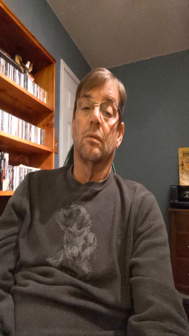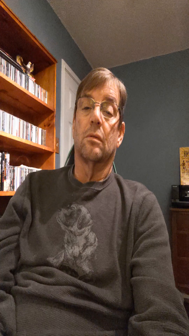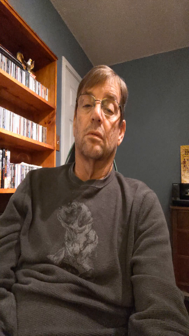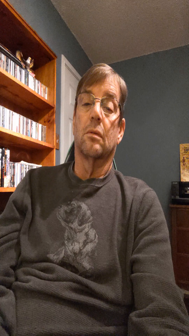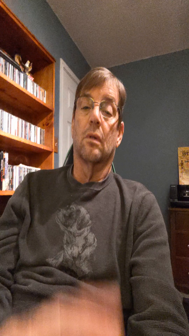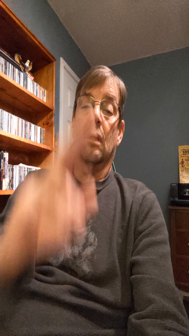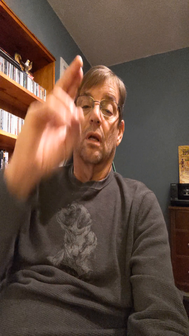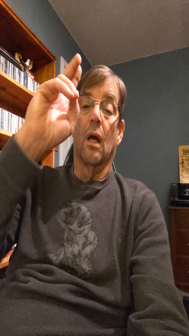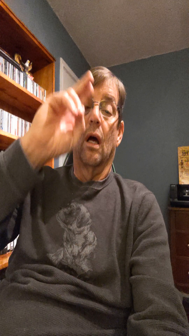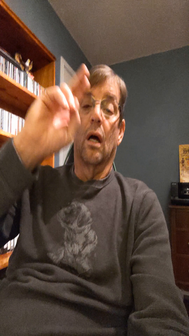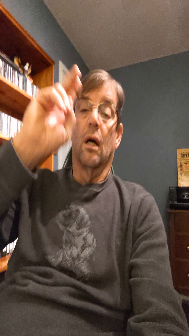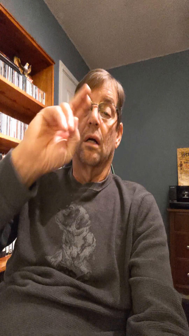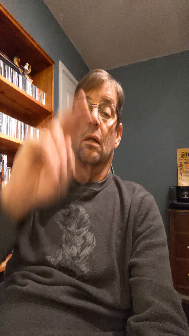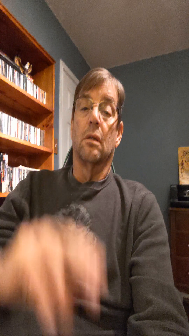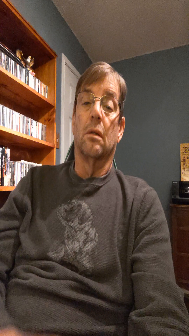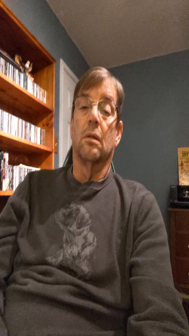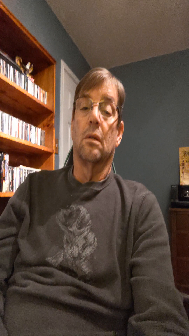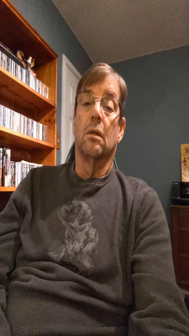uncle